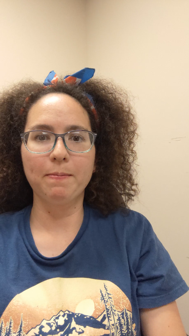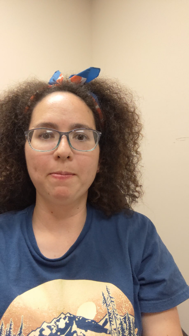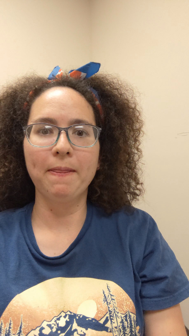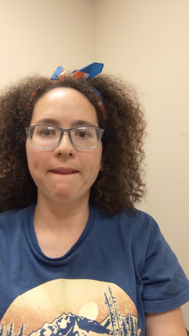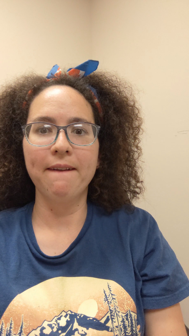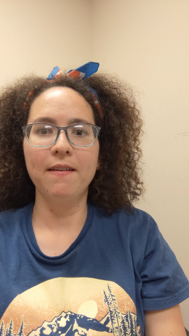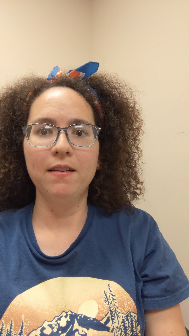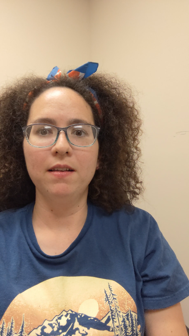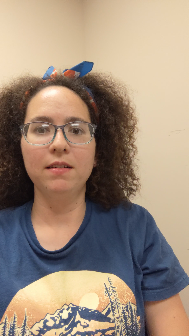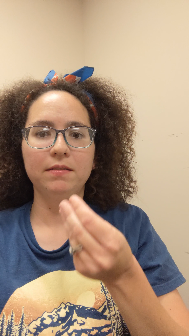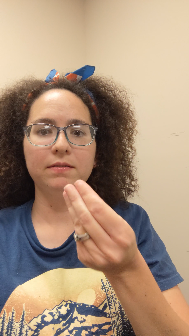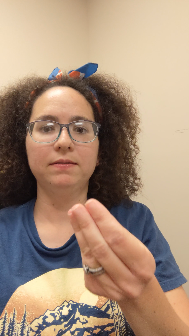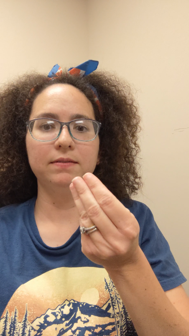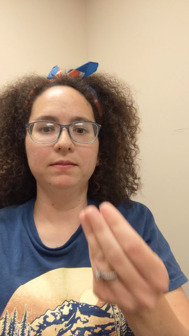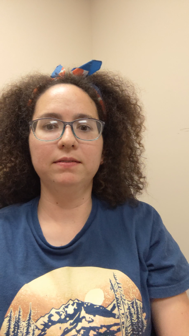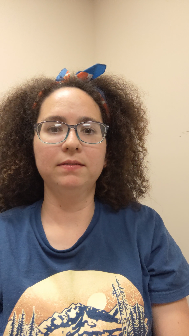feed